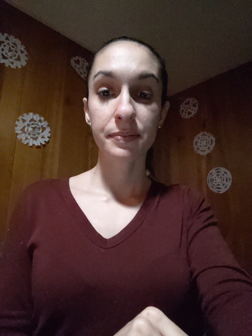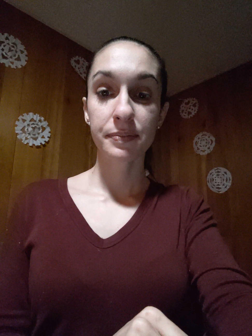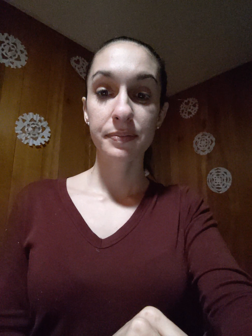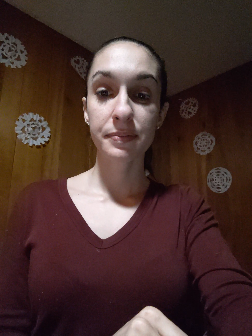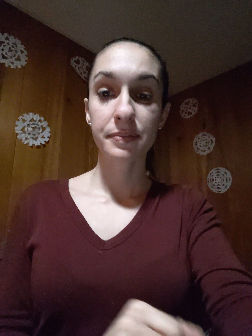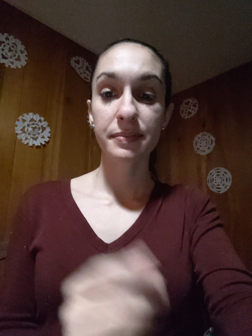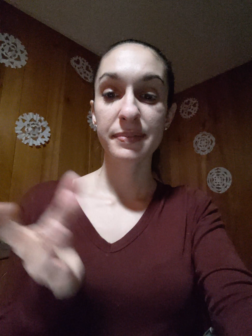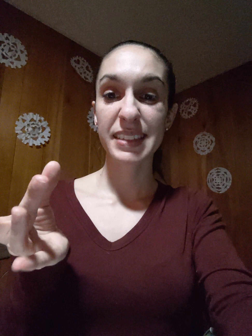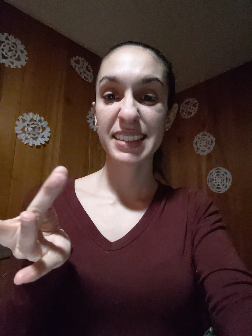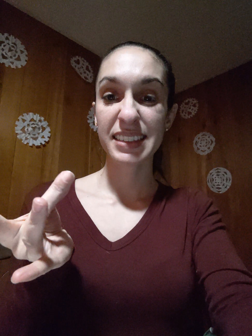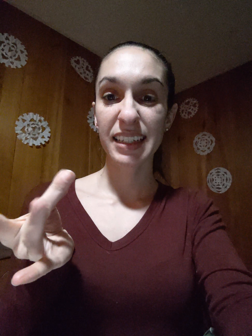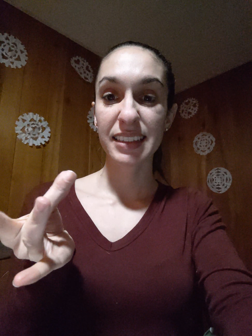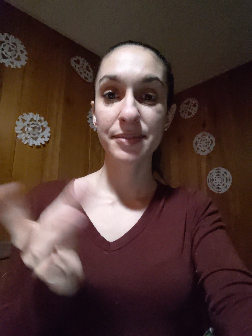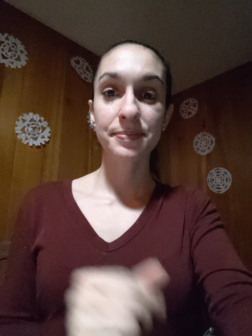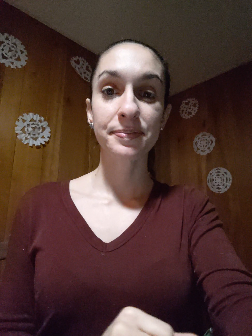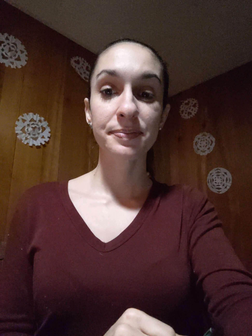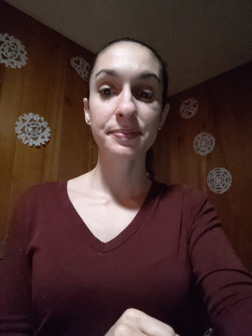sticky